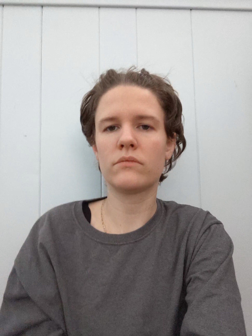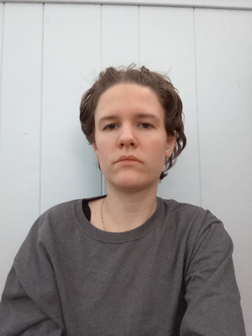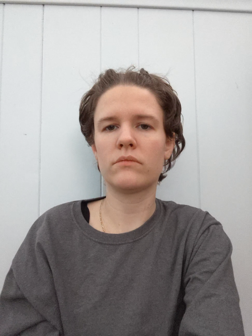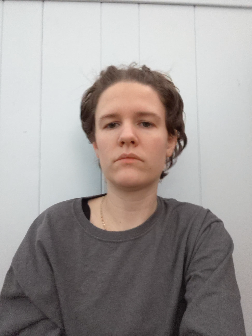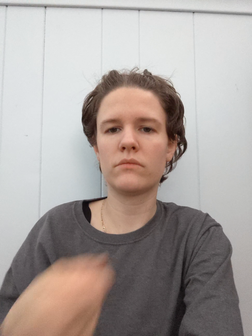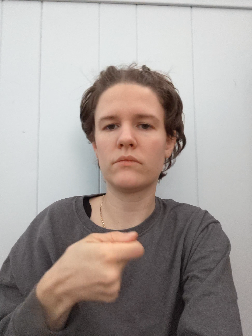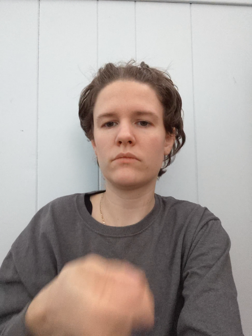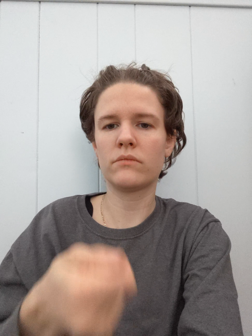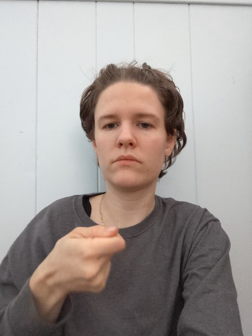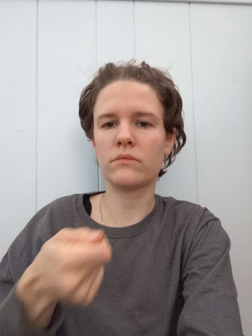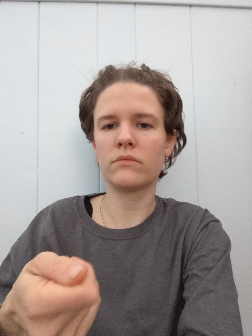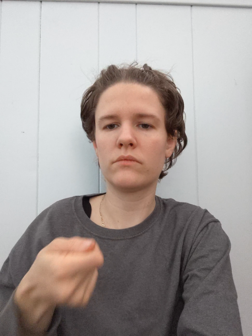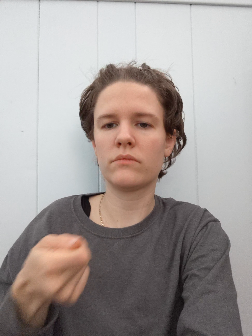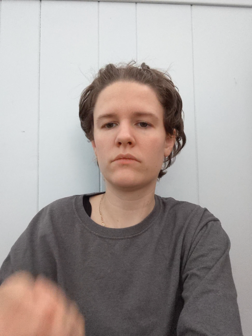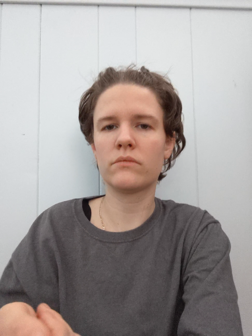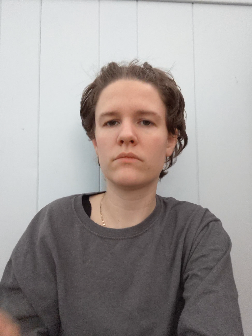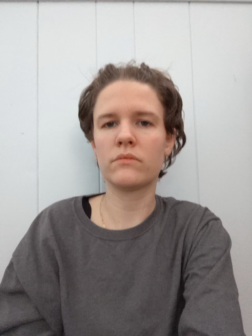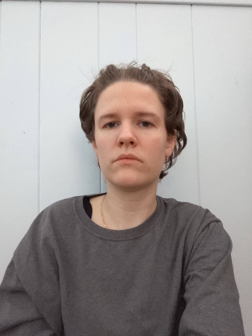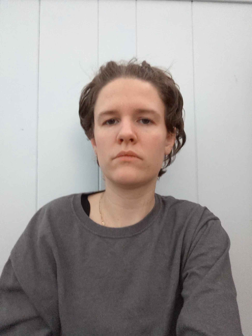vacuum